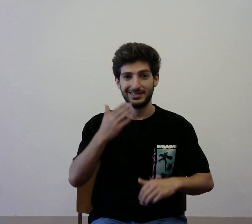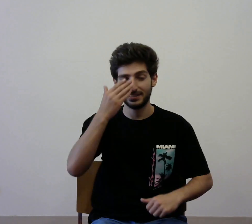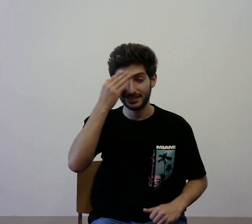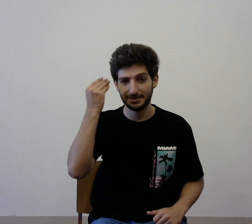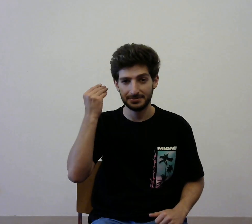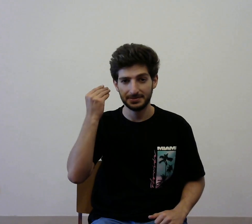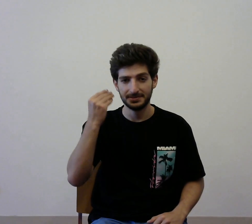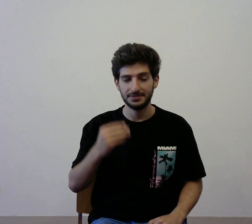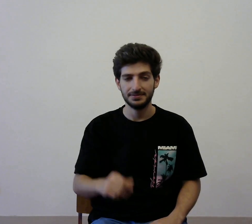unutmuşam